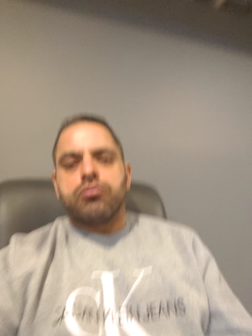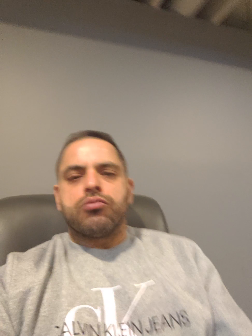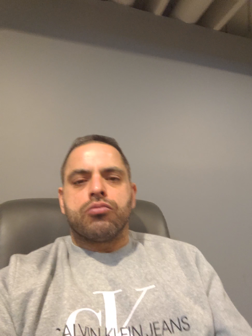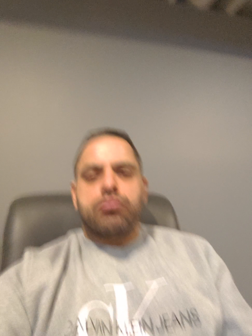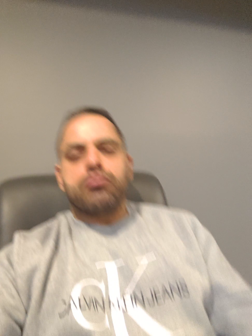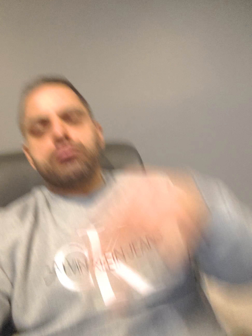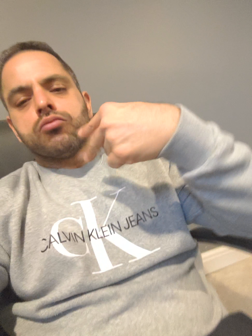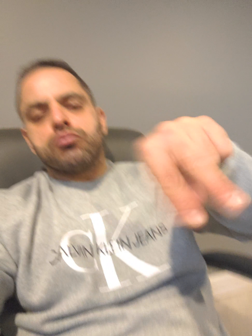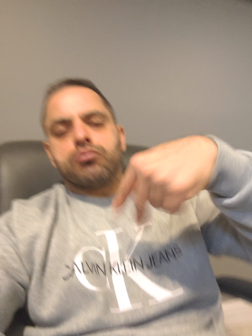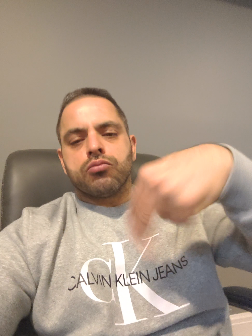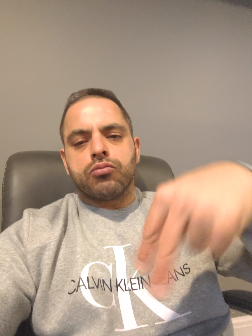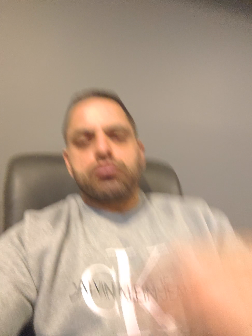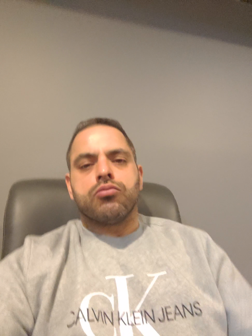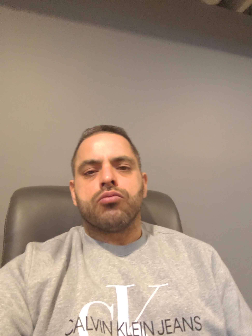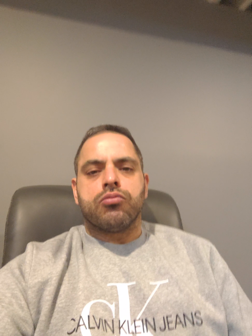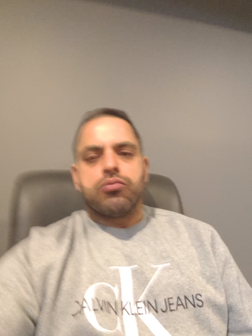dance